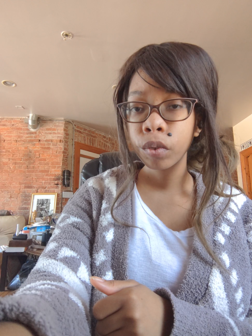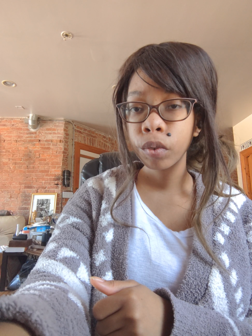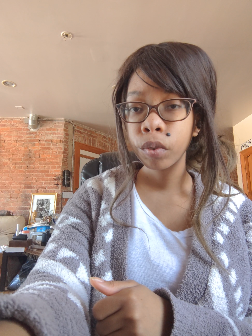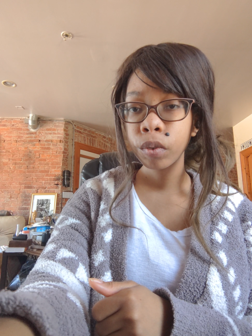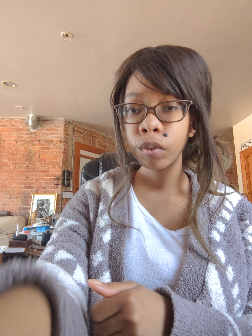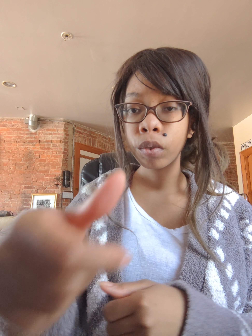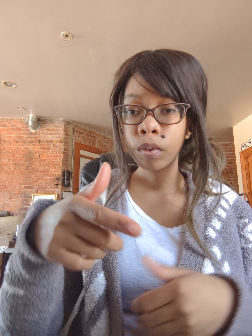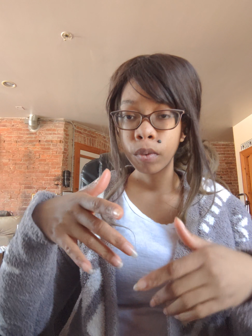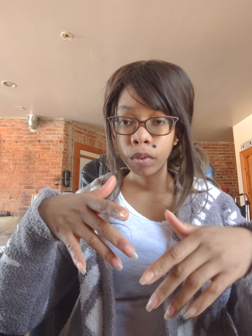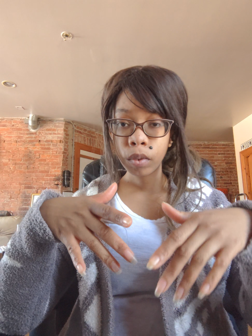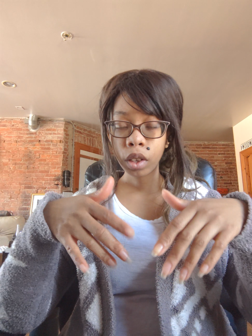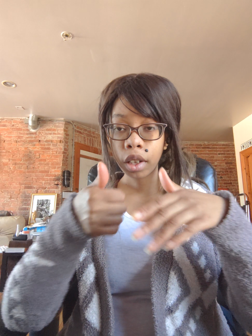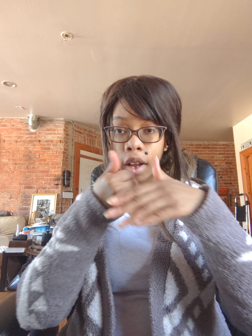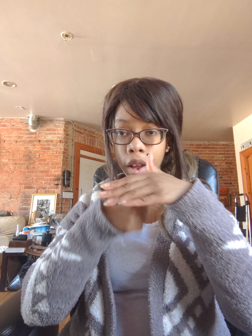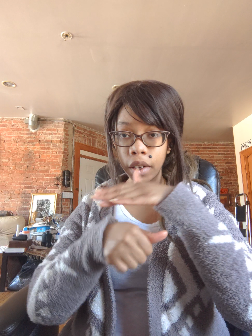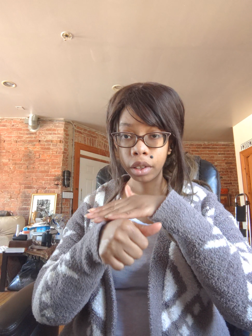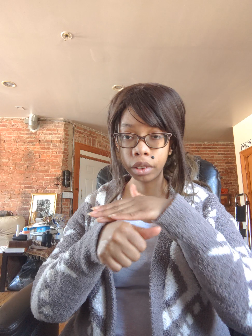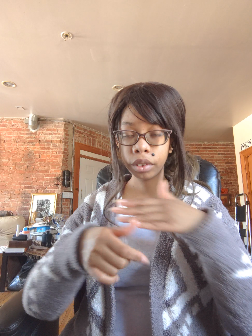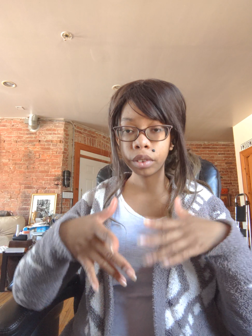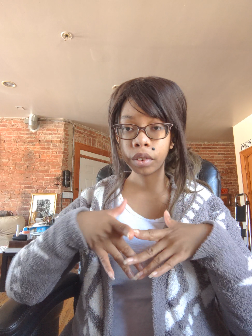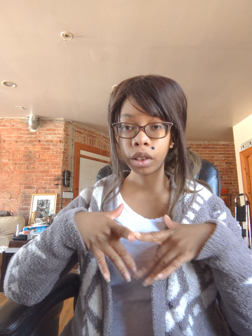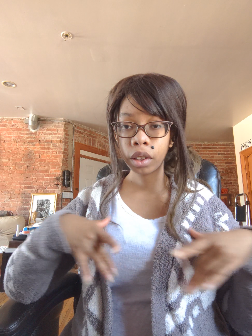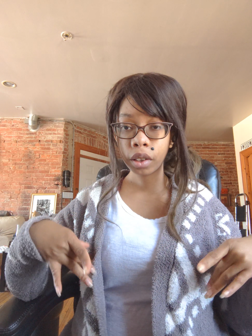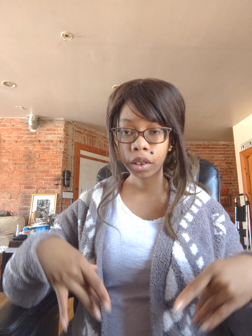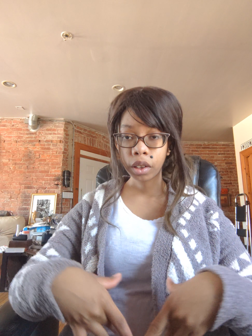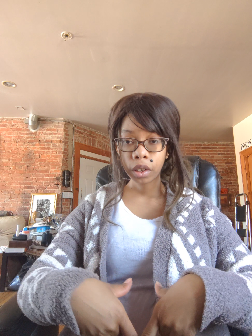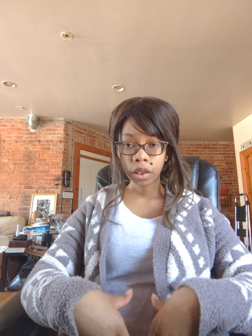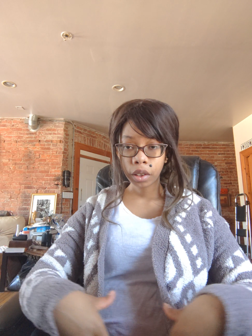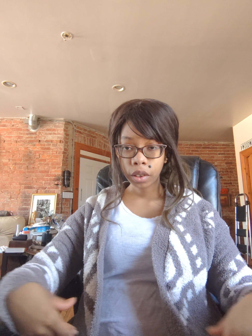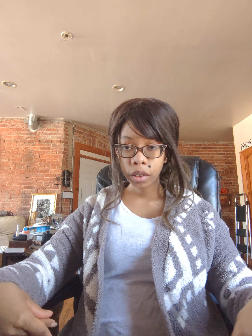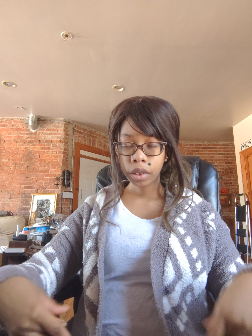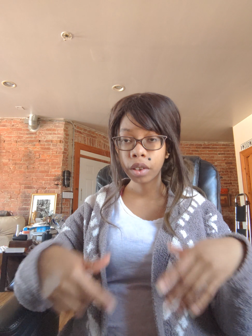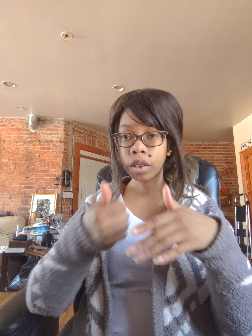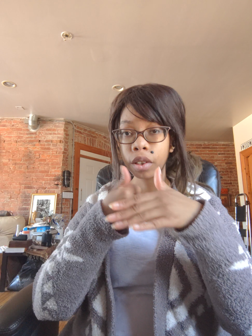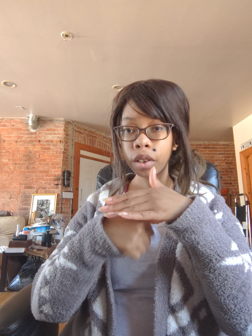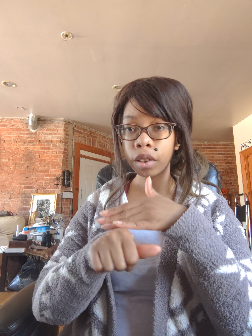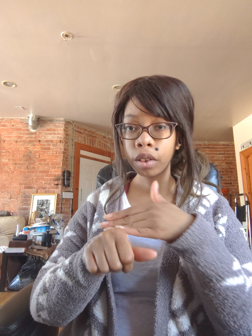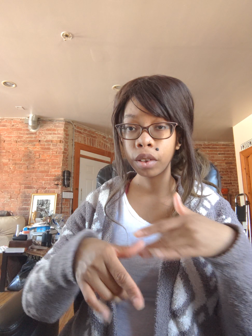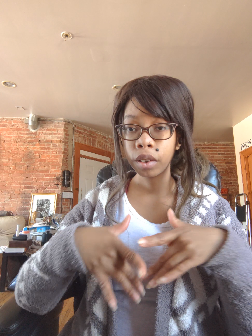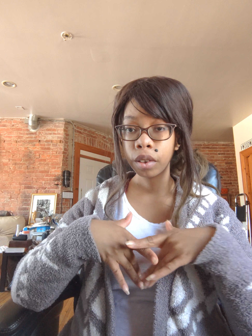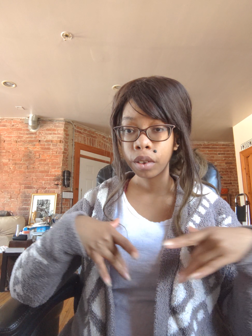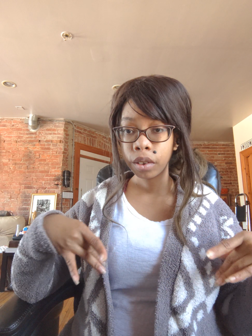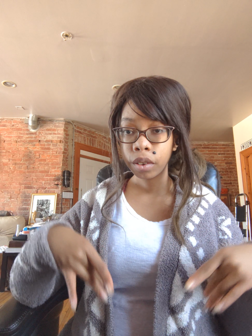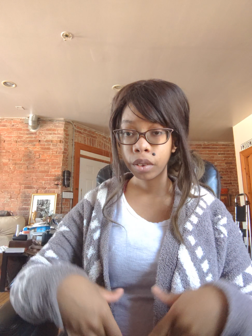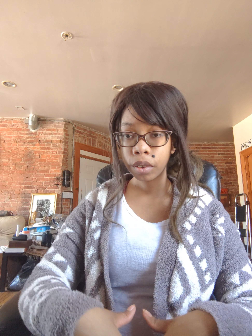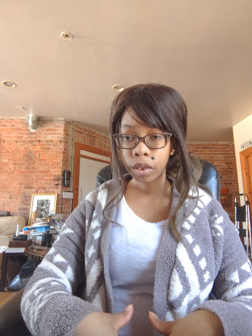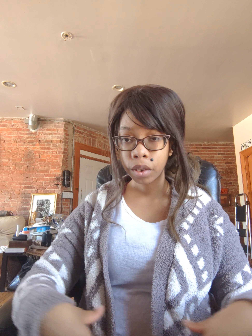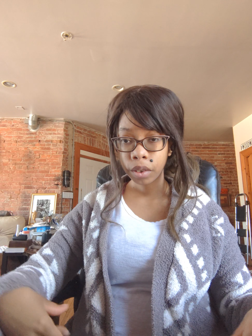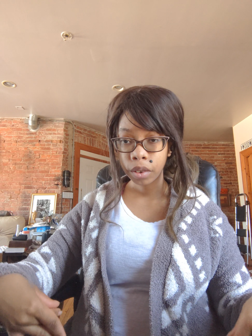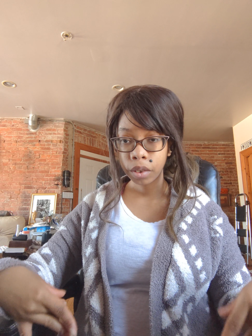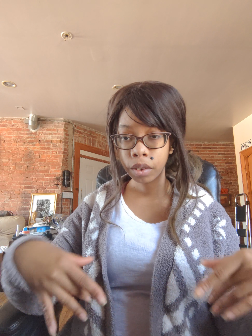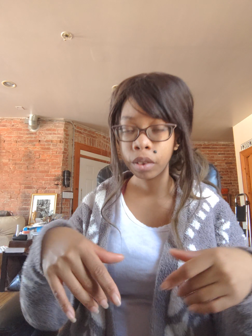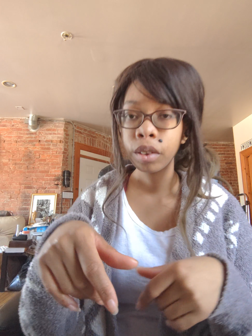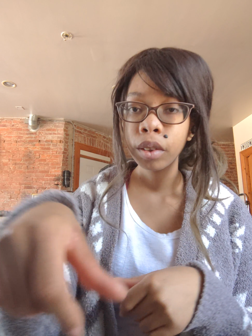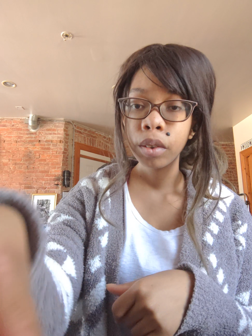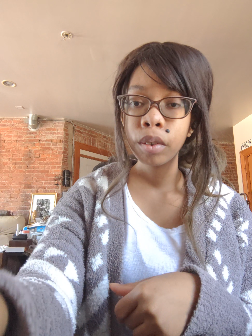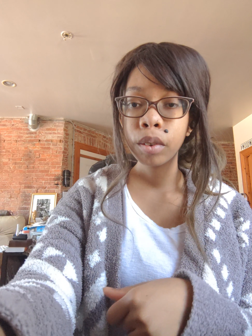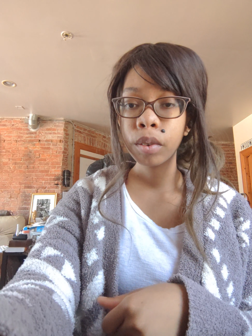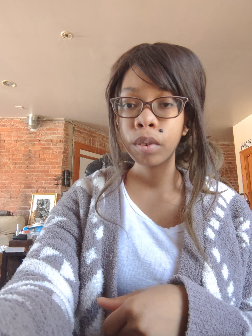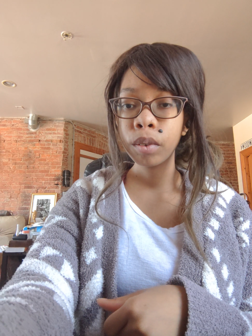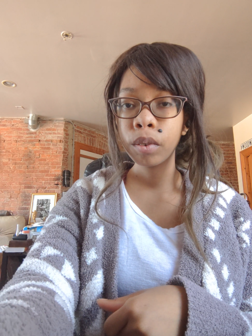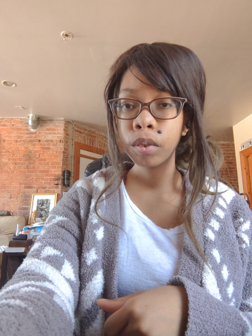underwear